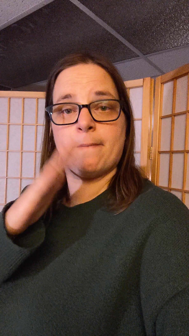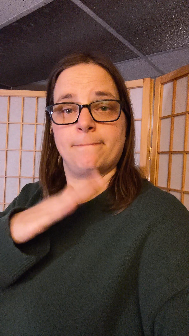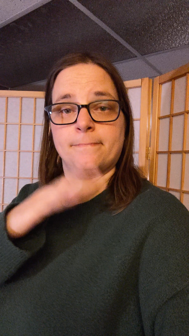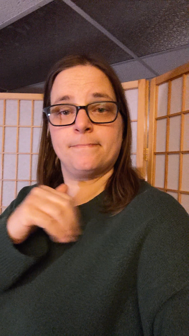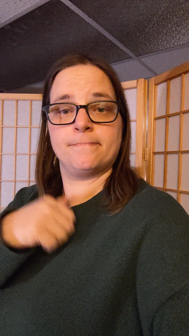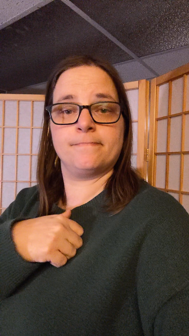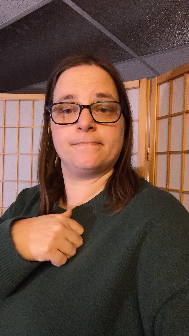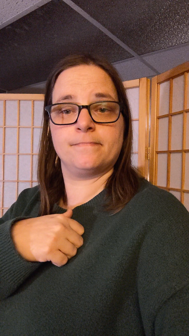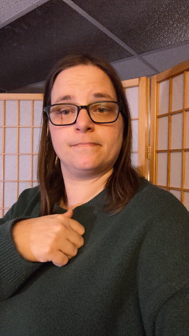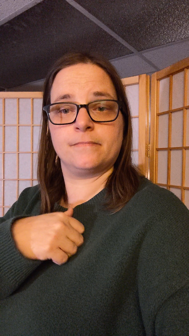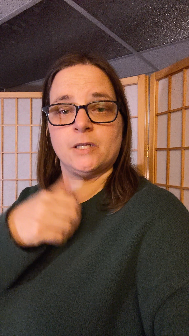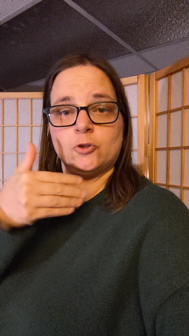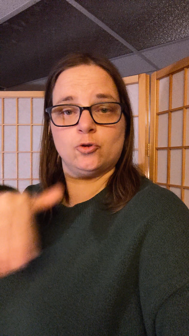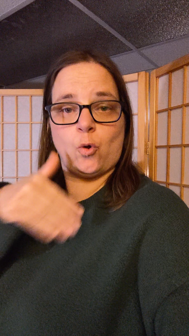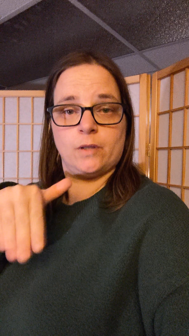shorts